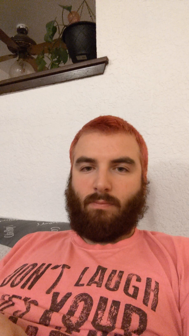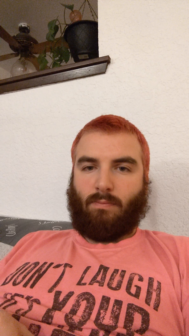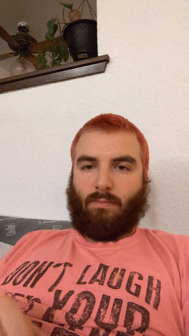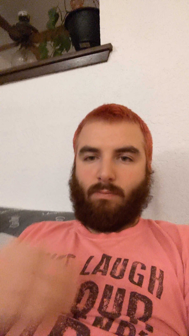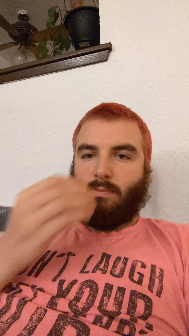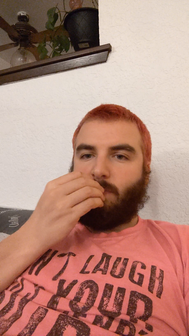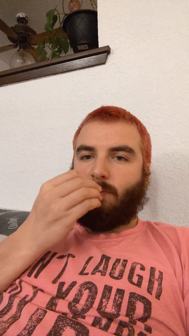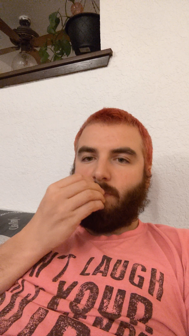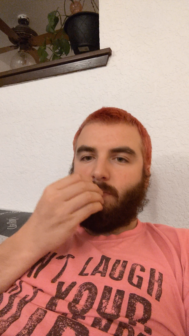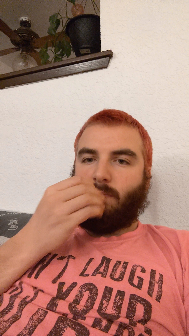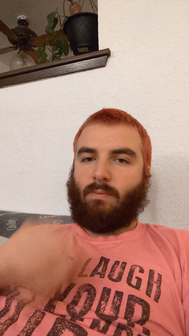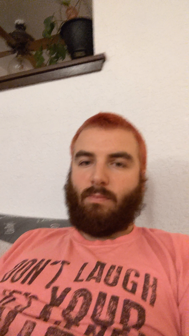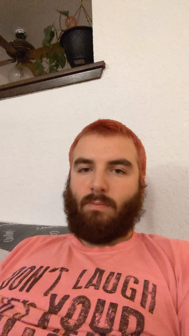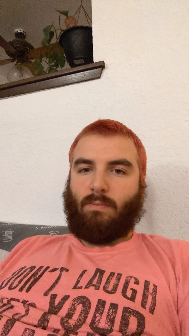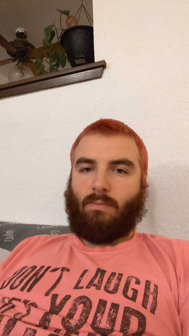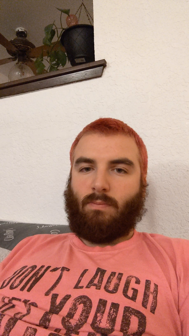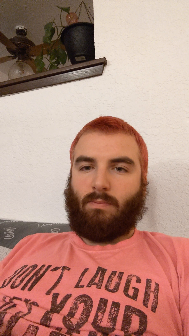eat